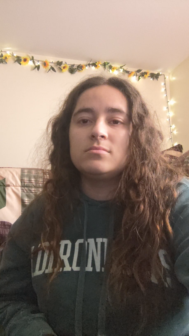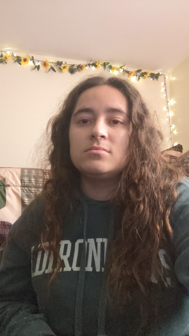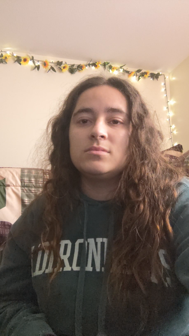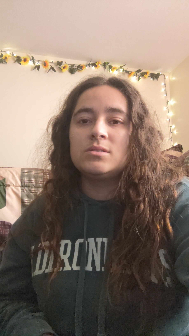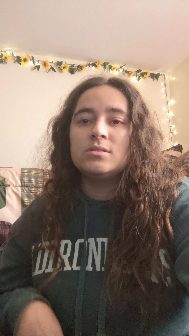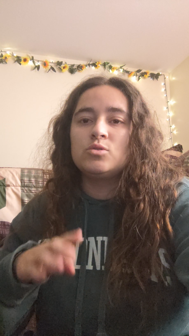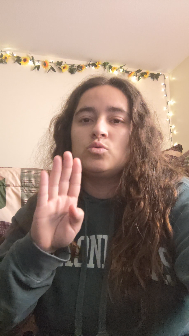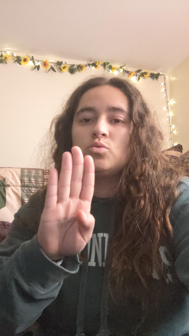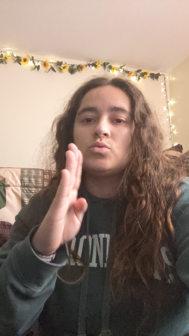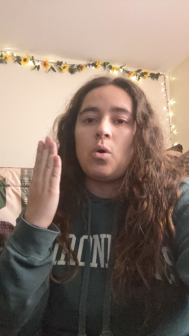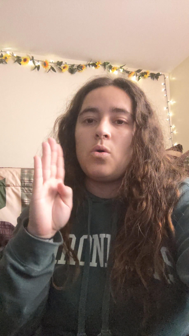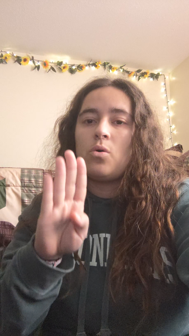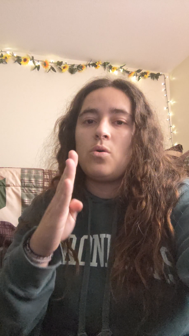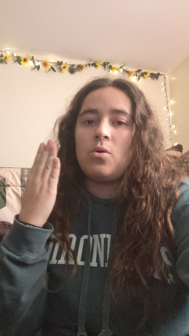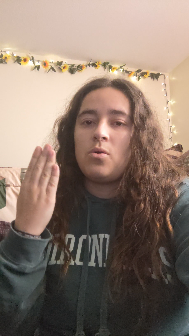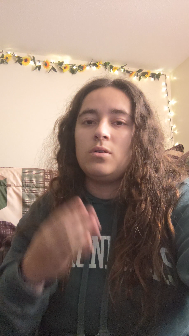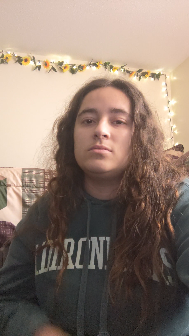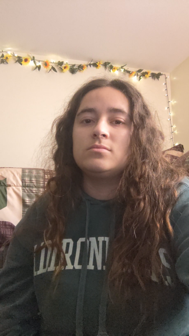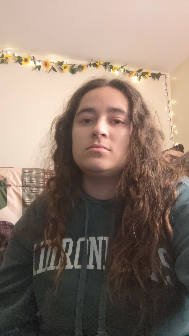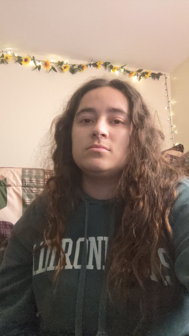door